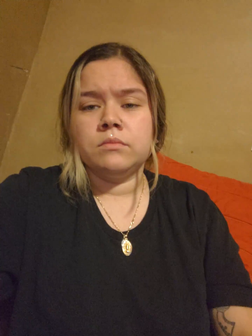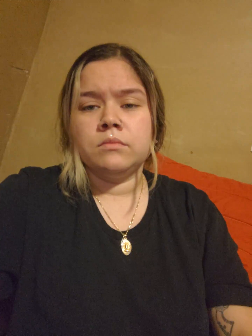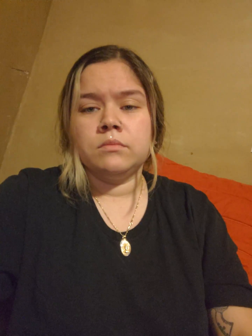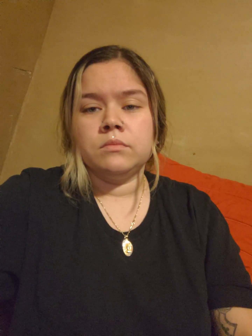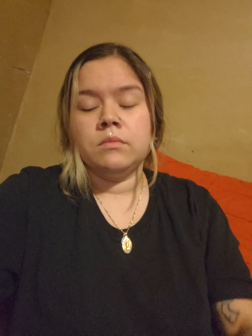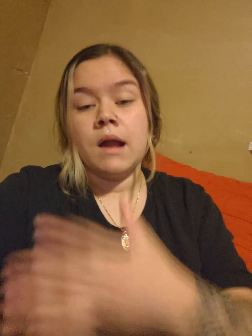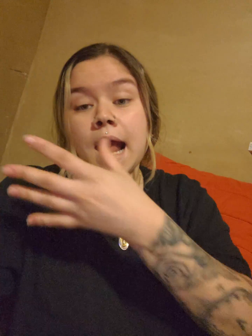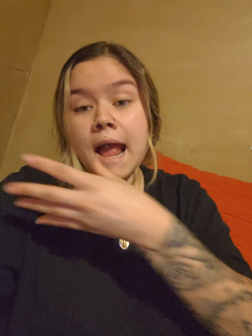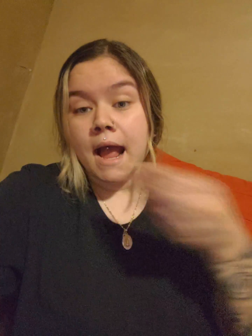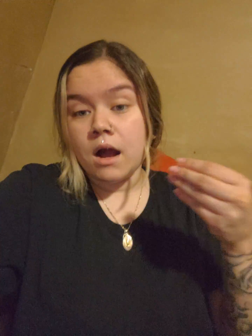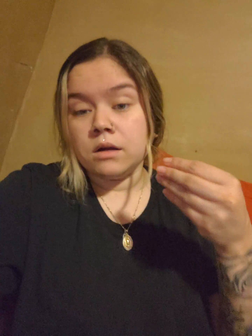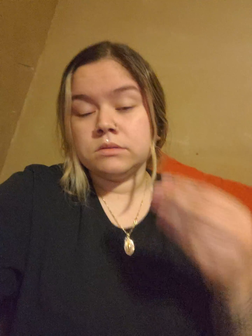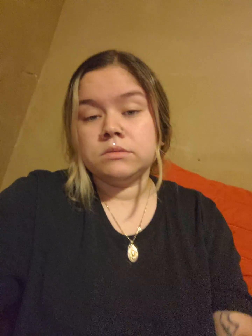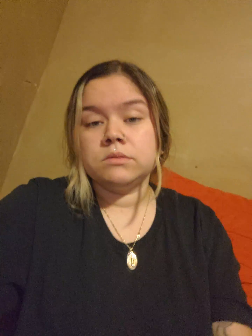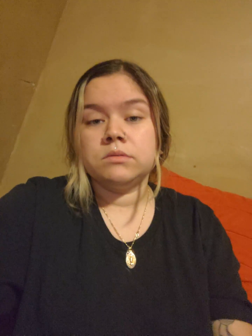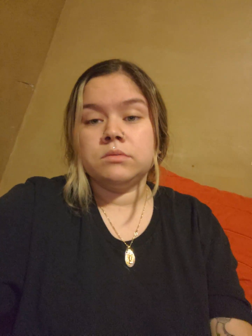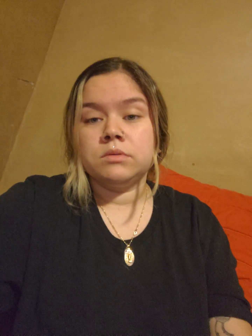and